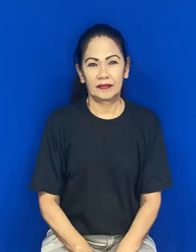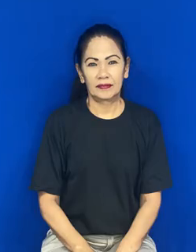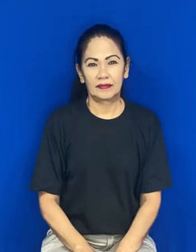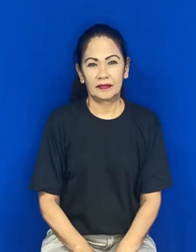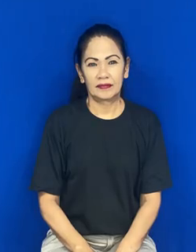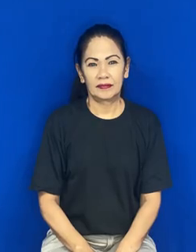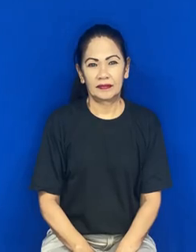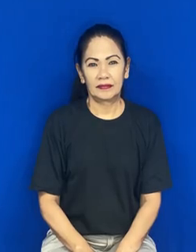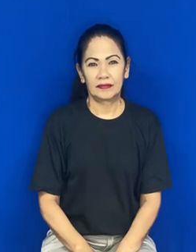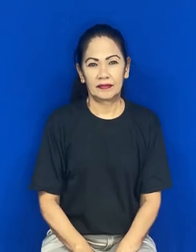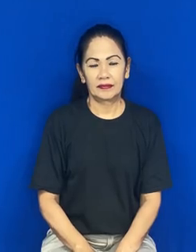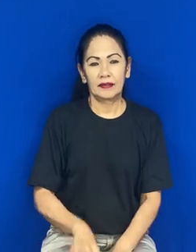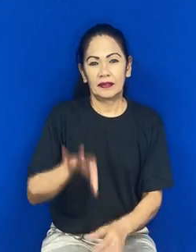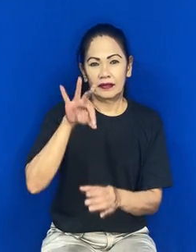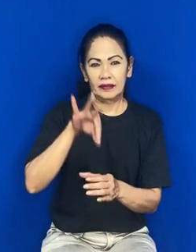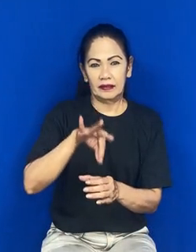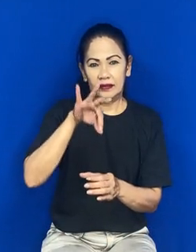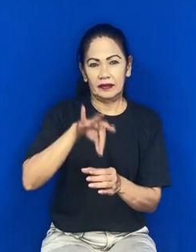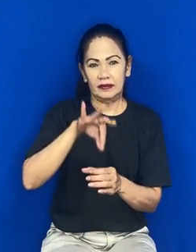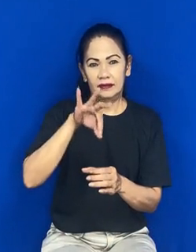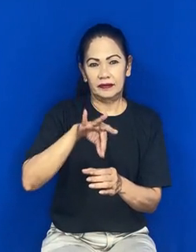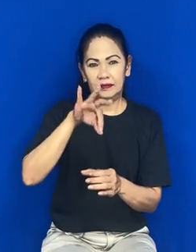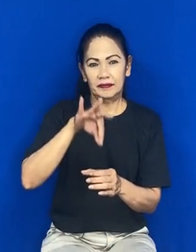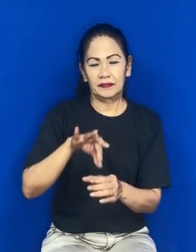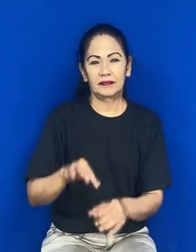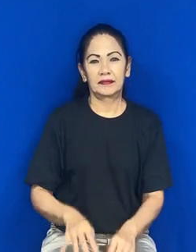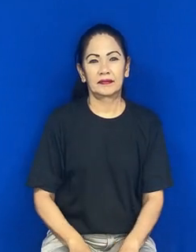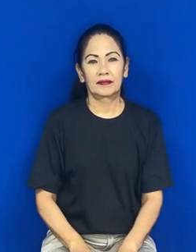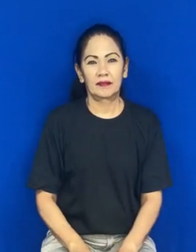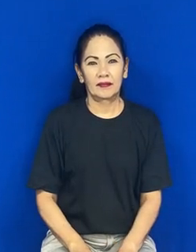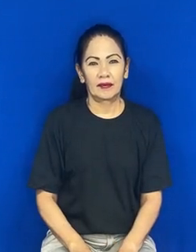tea